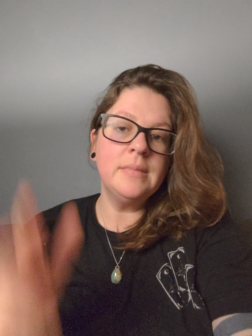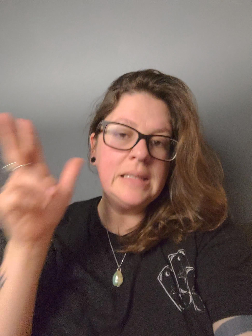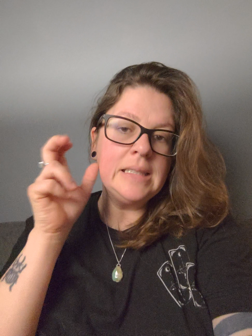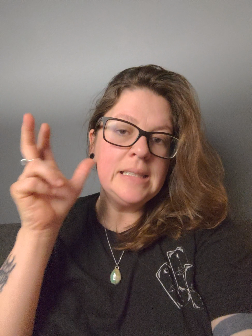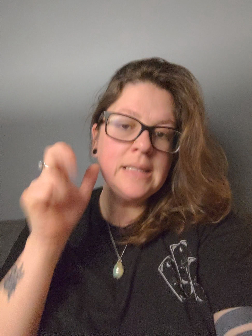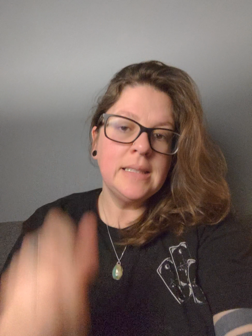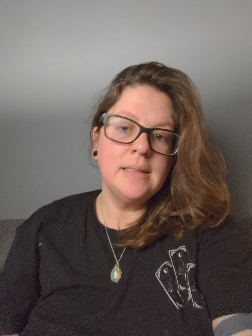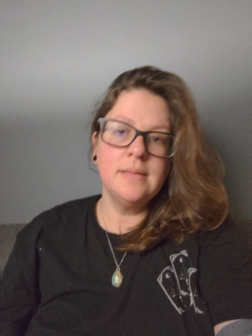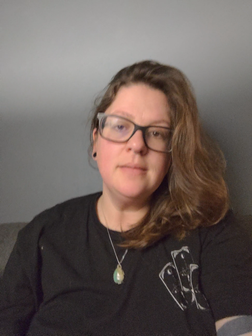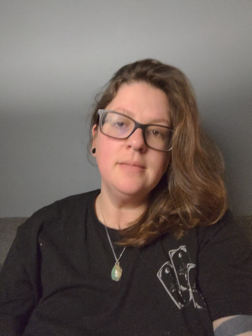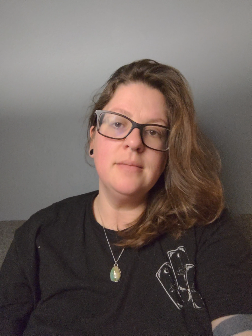listen